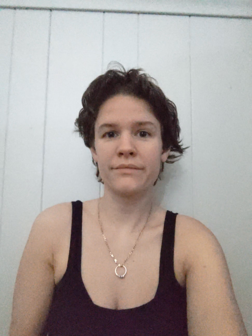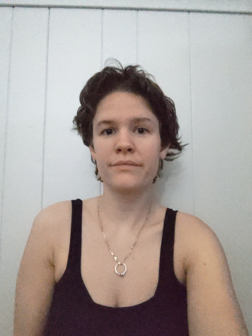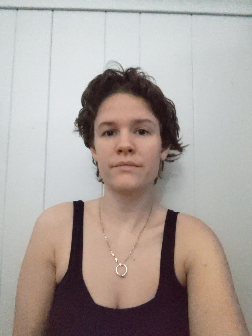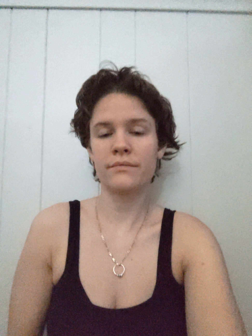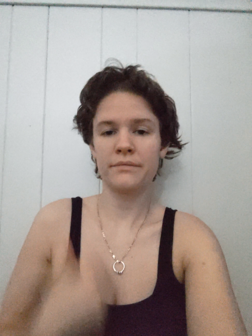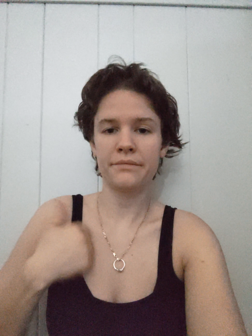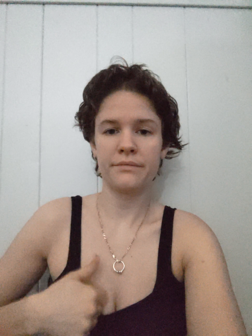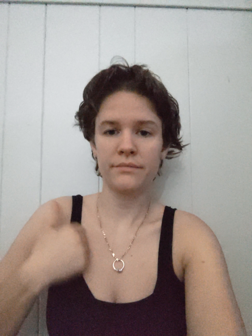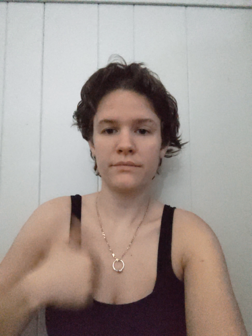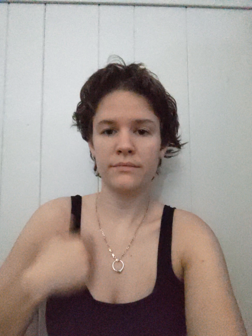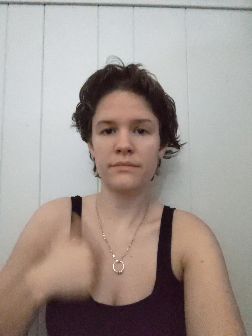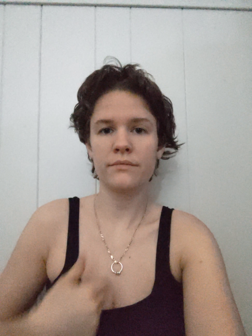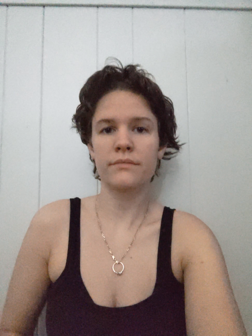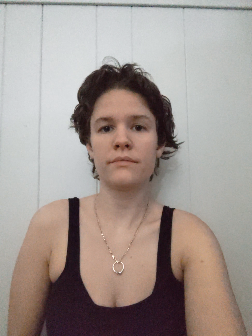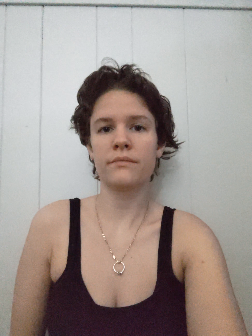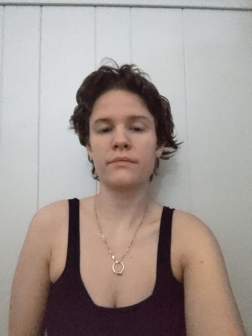bath